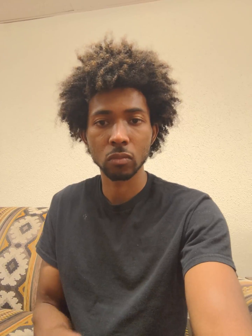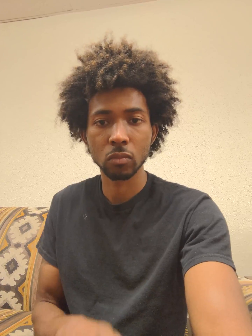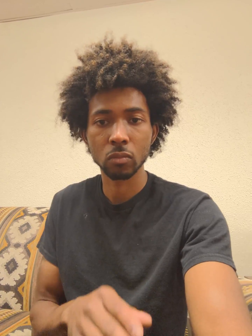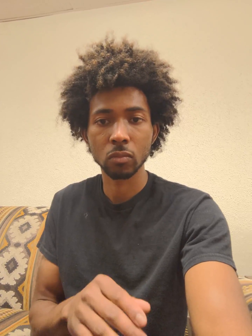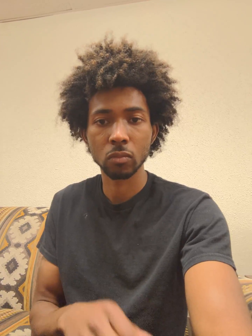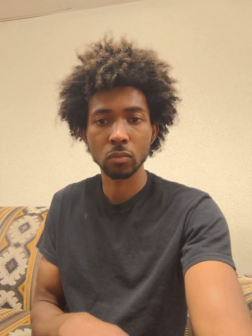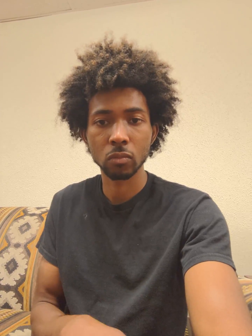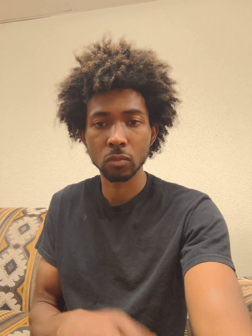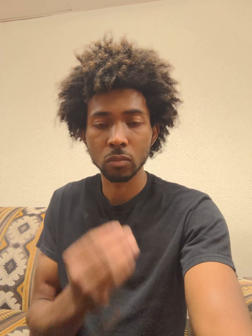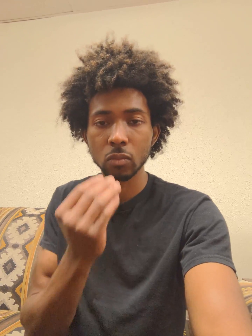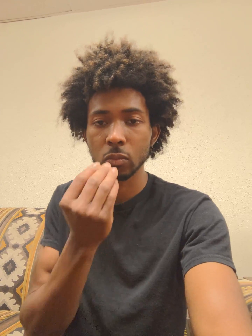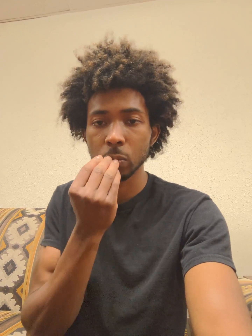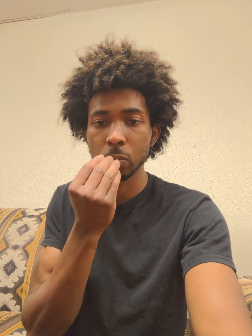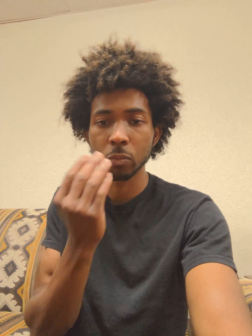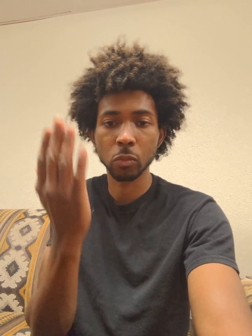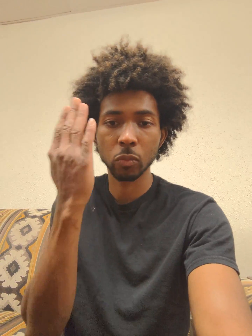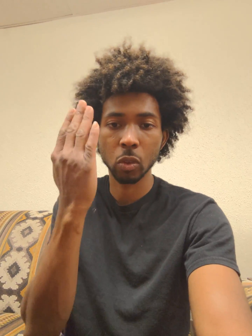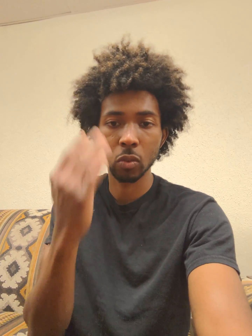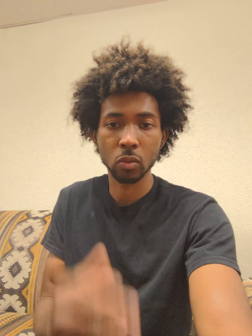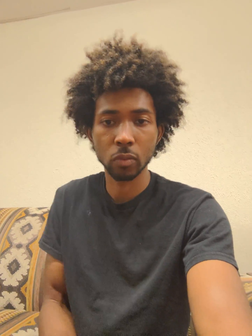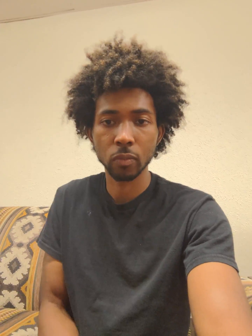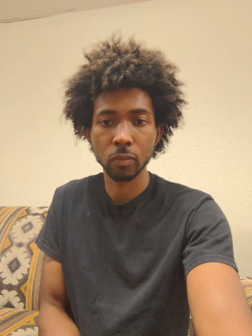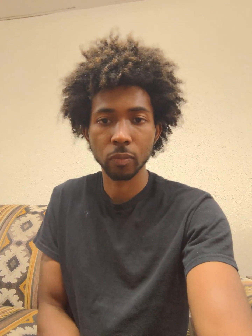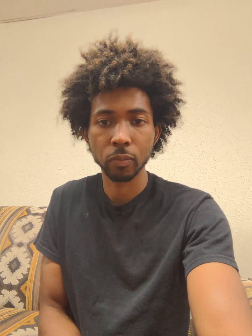breakfast